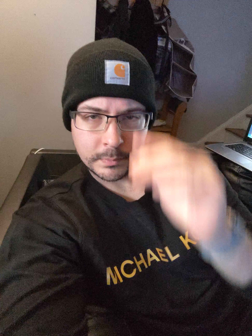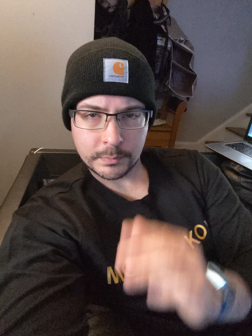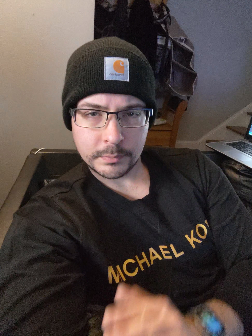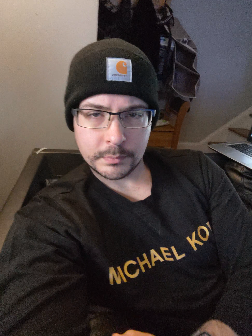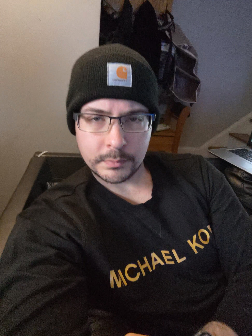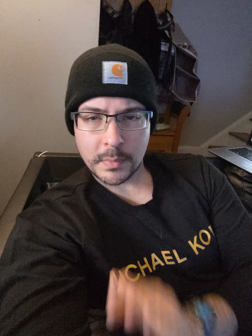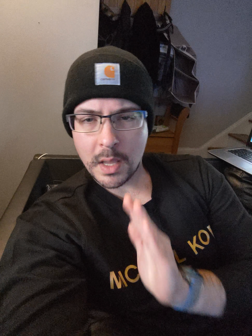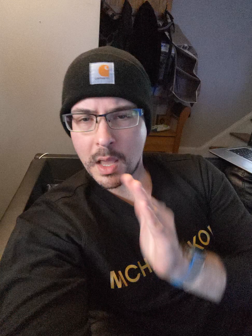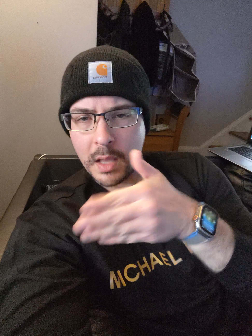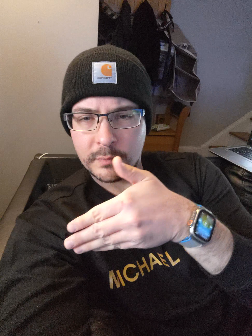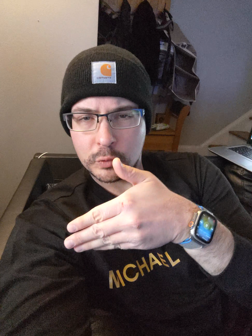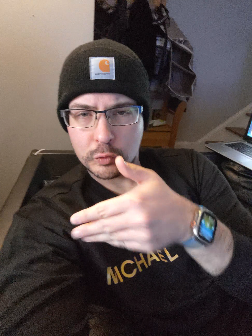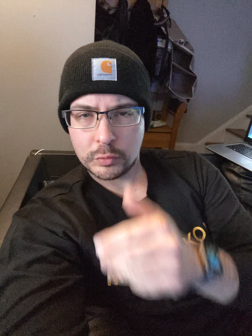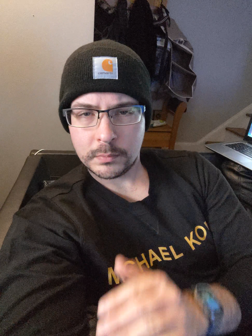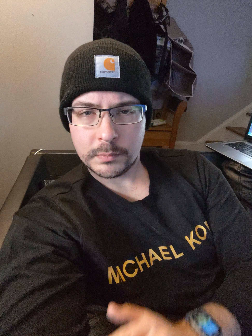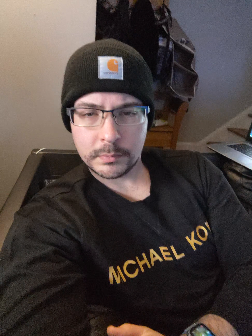after